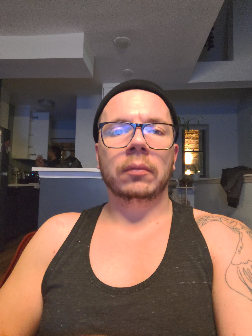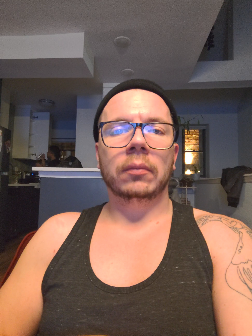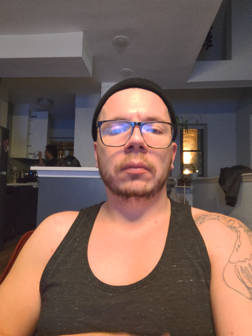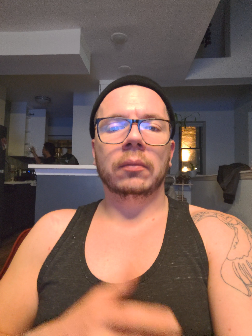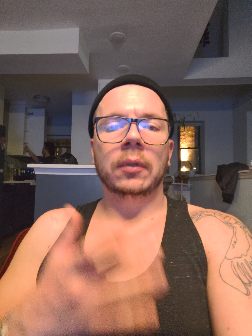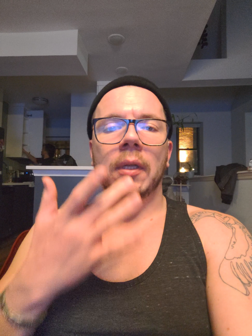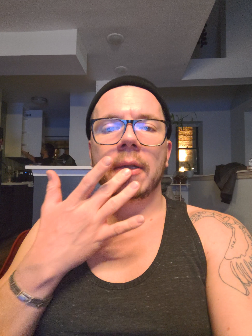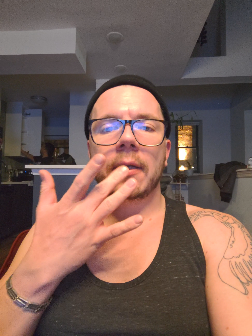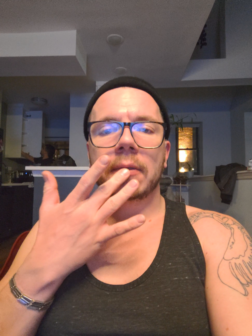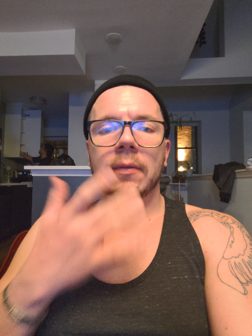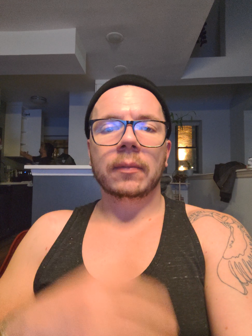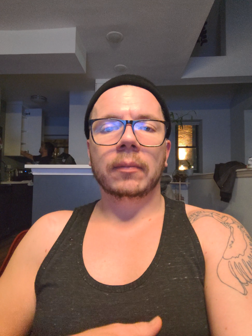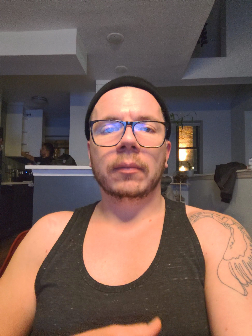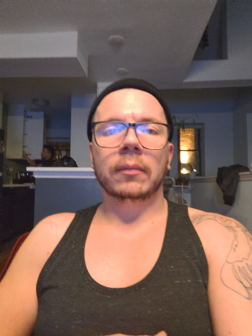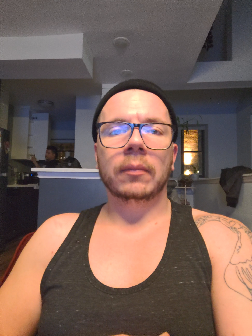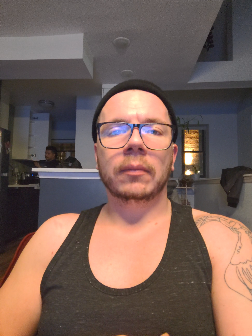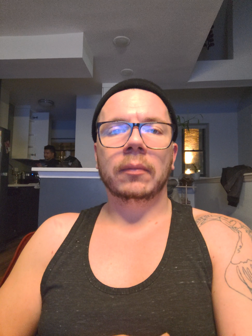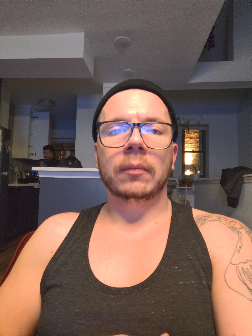taste